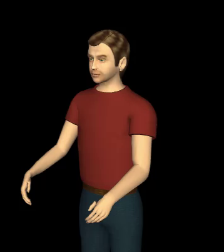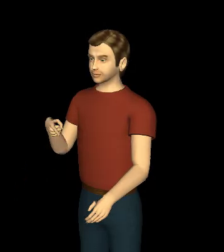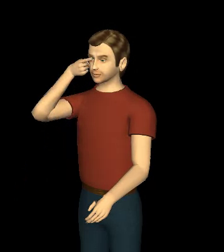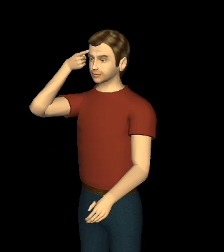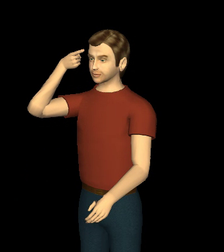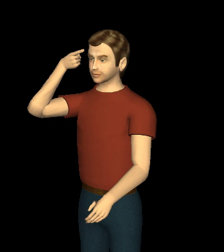ذكي